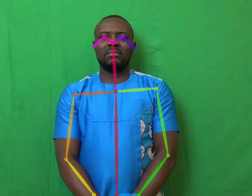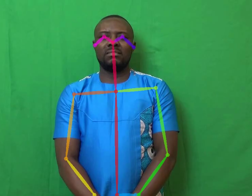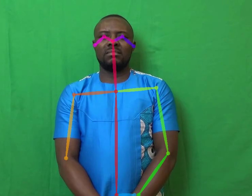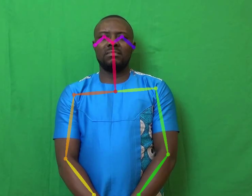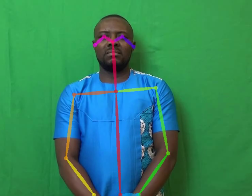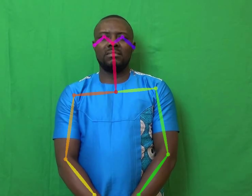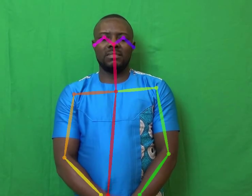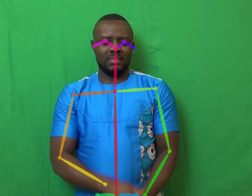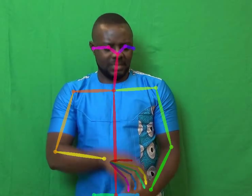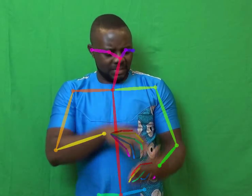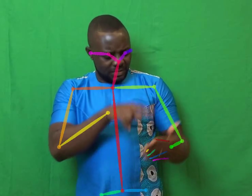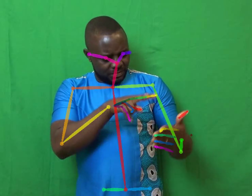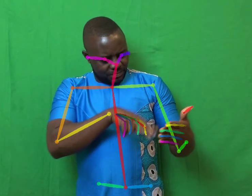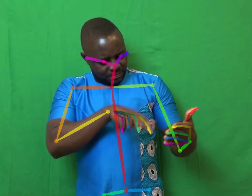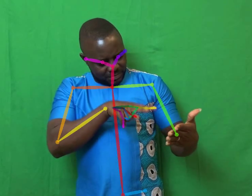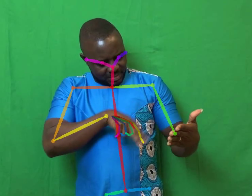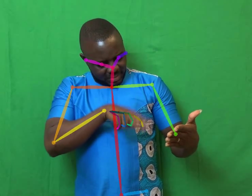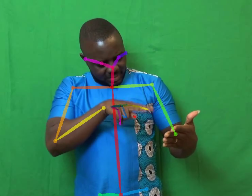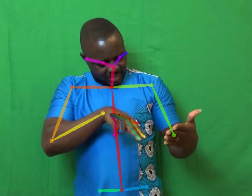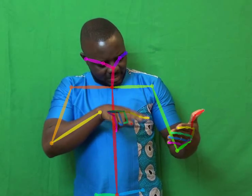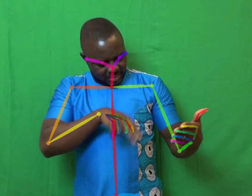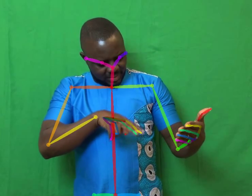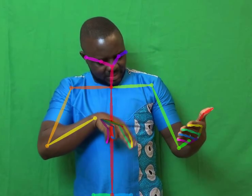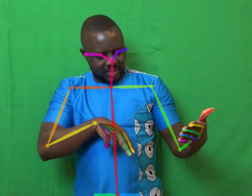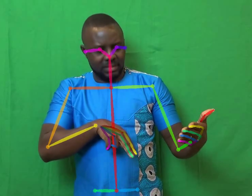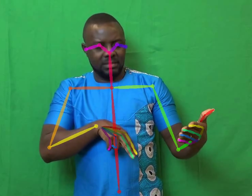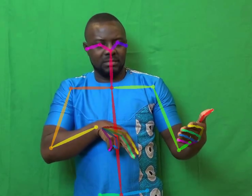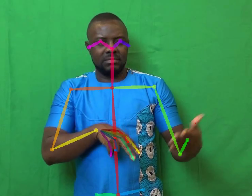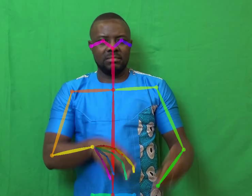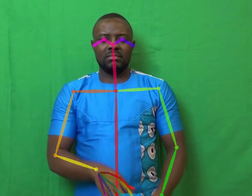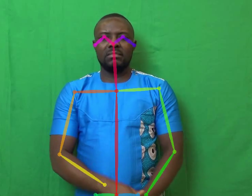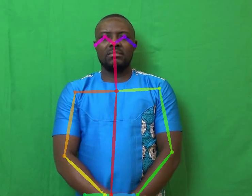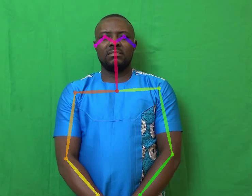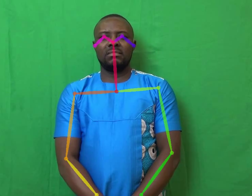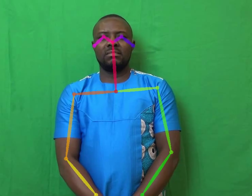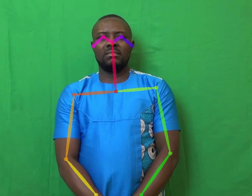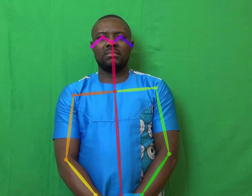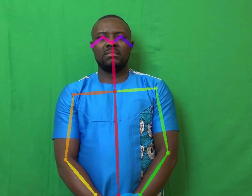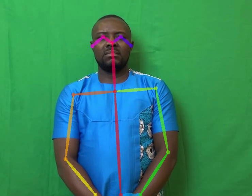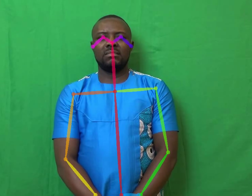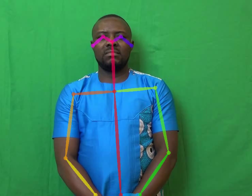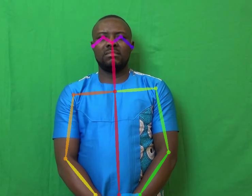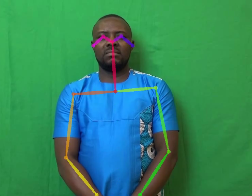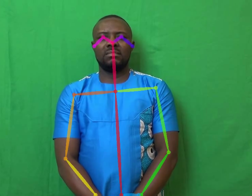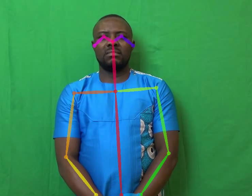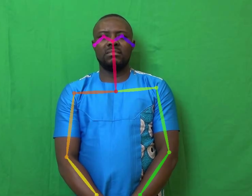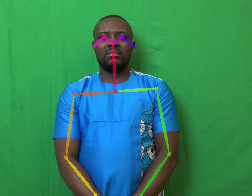read